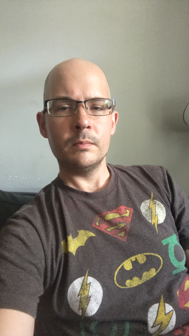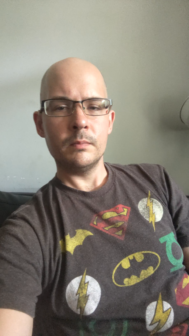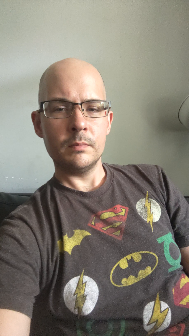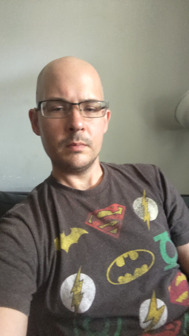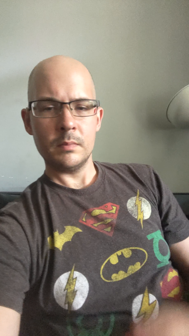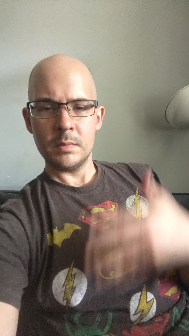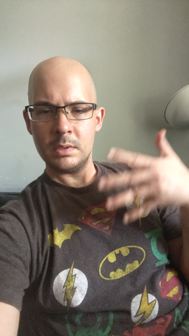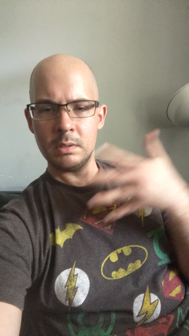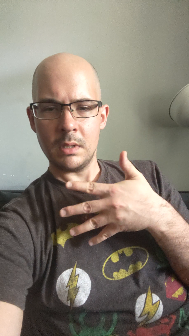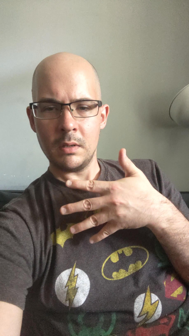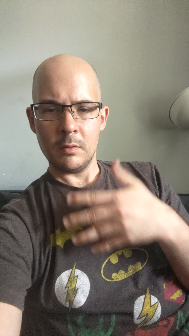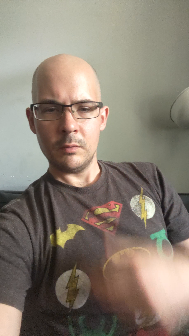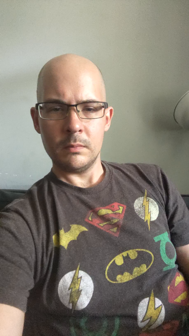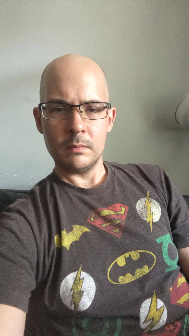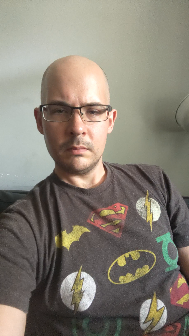scared